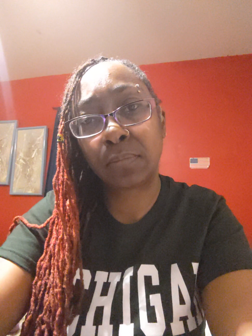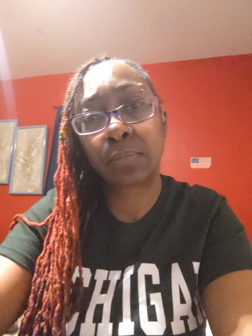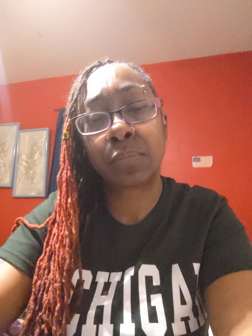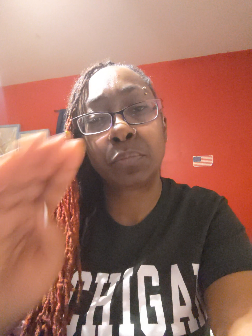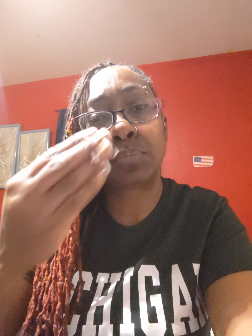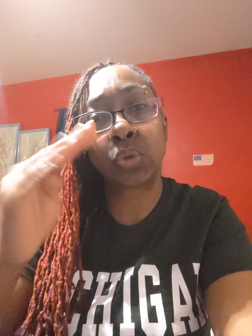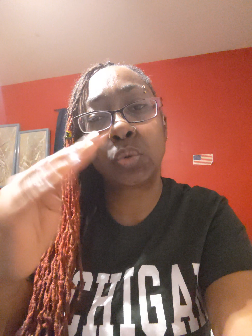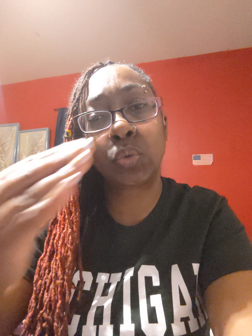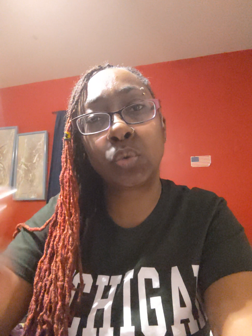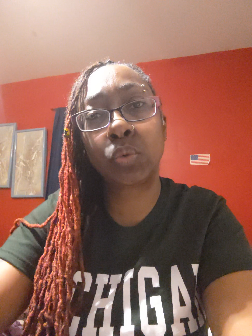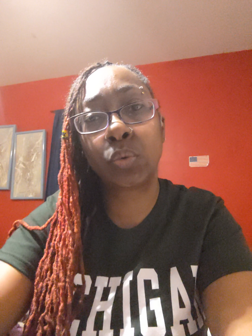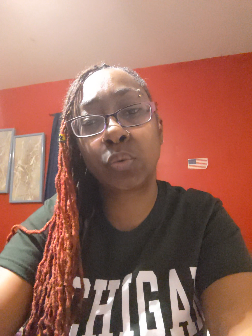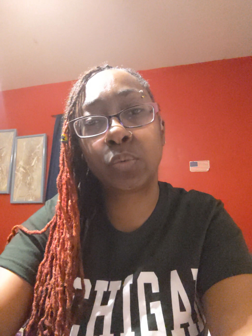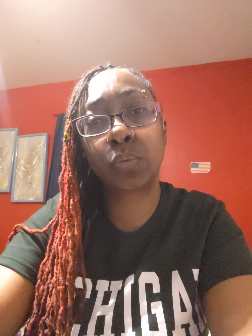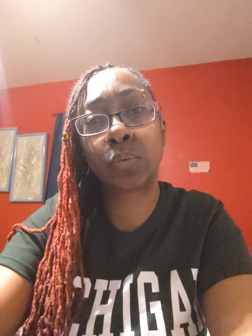blue